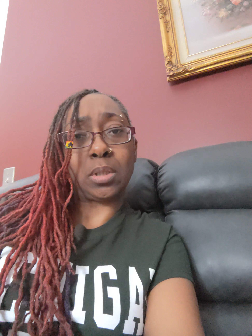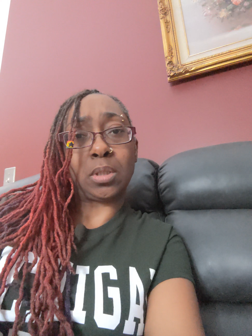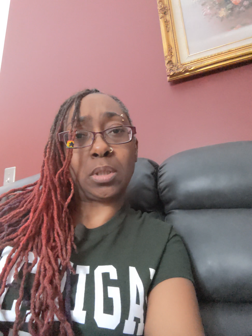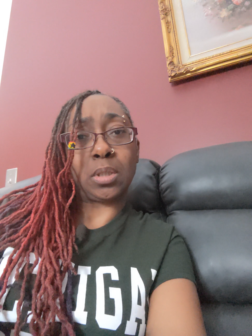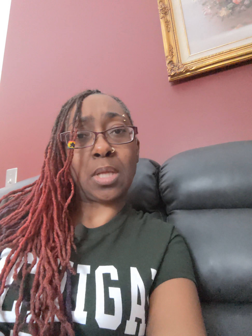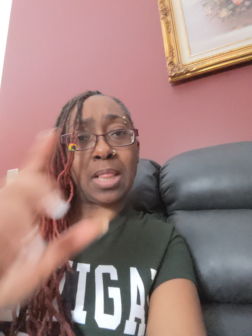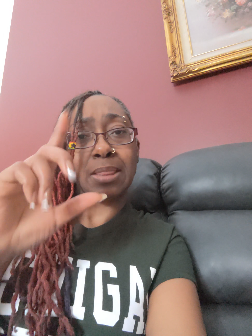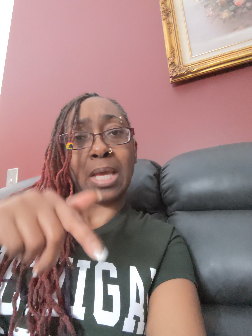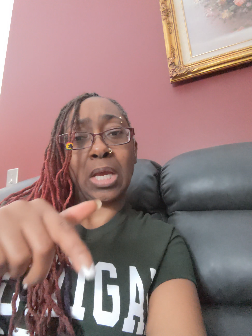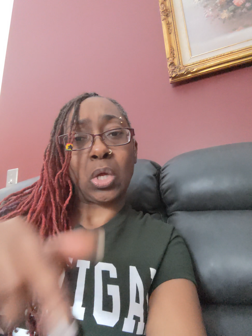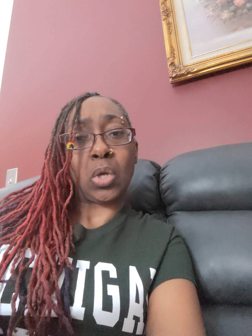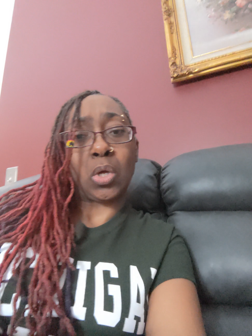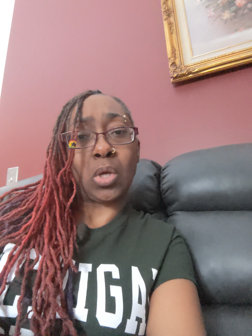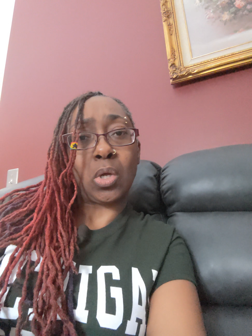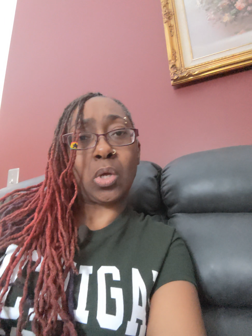later